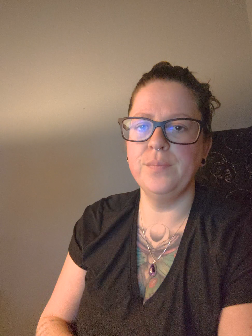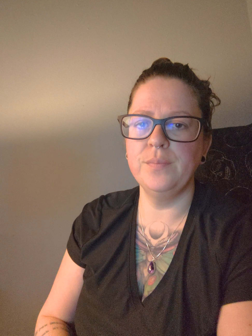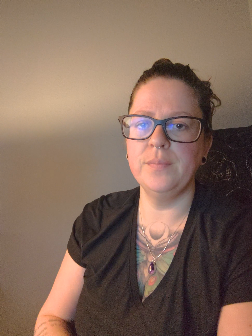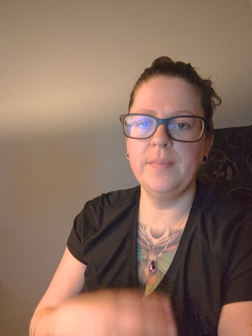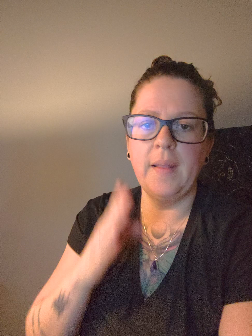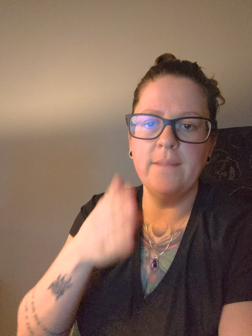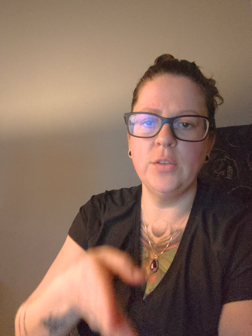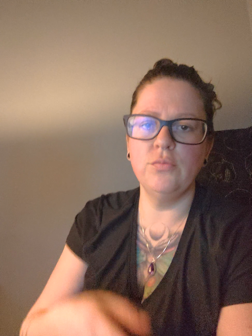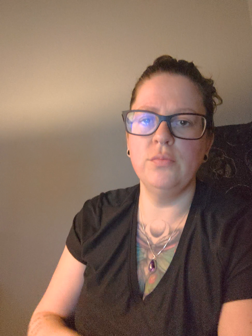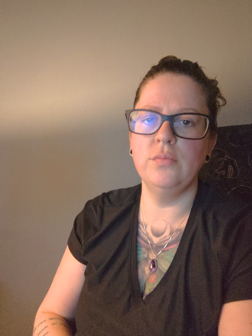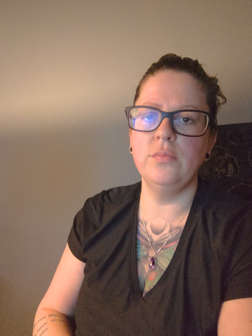after